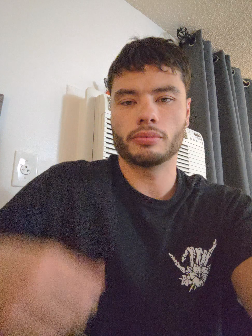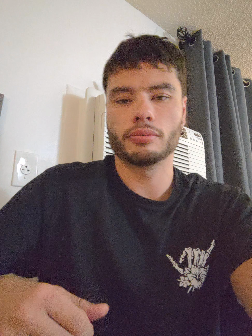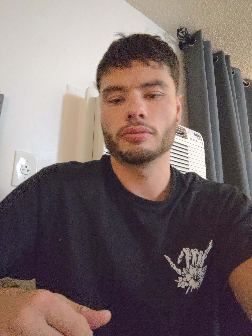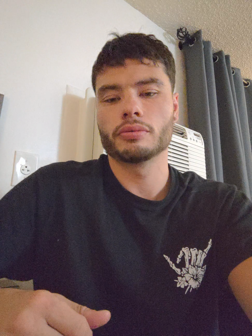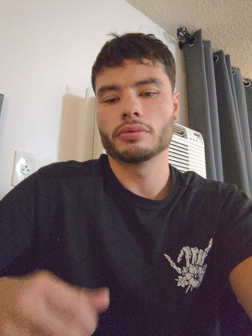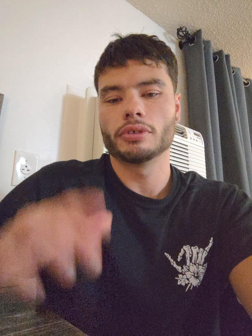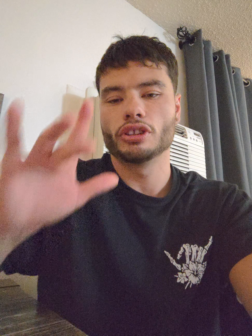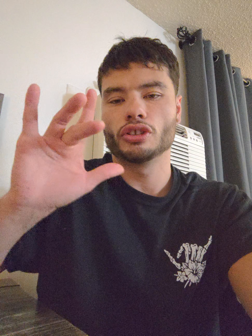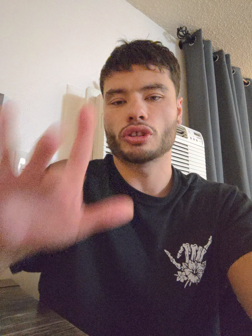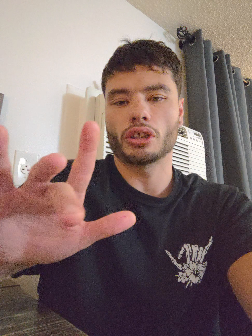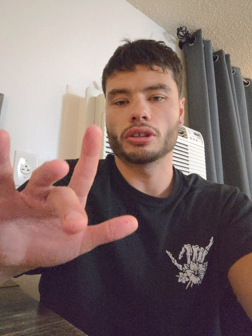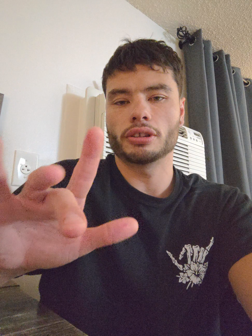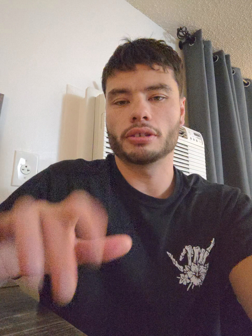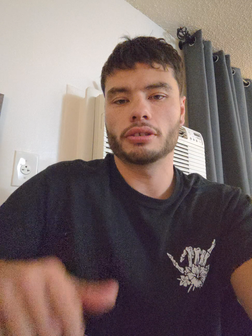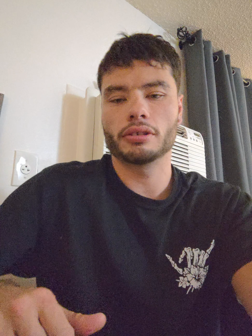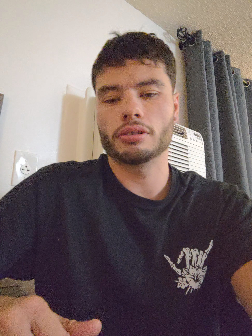touch